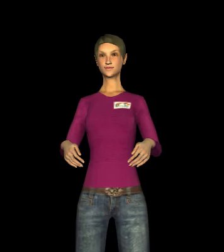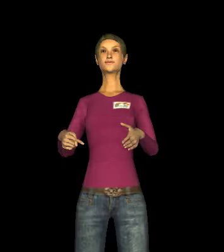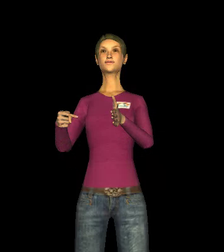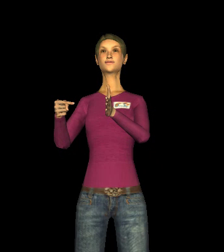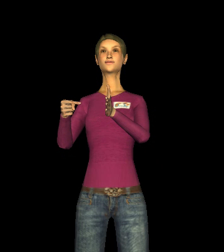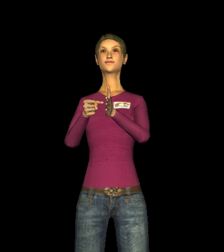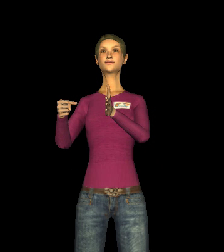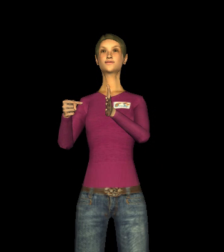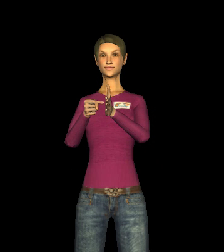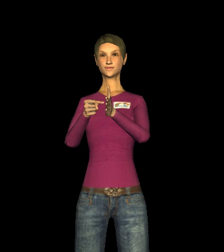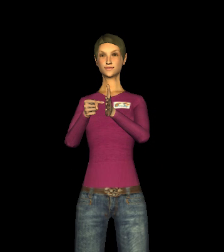متى